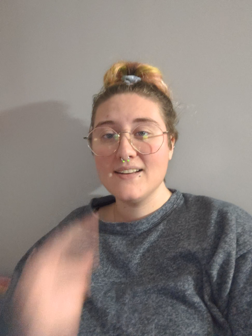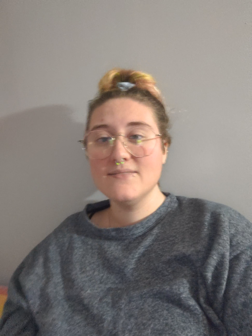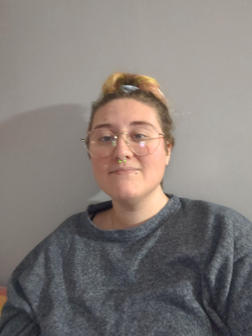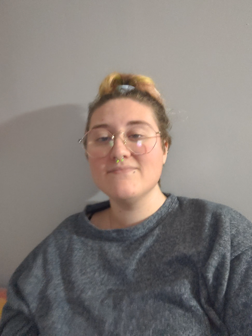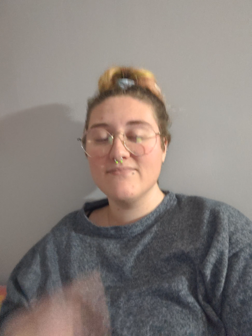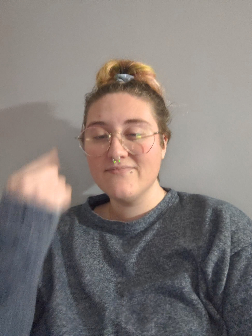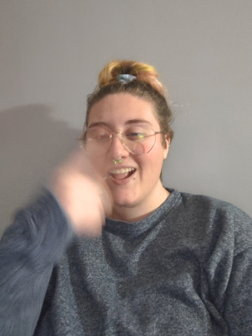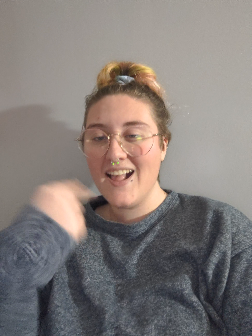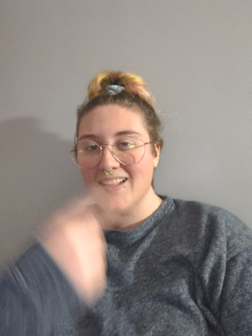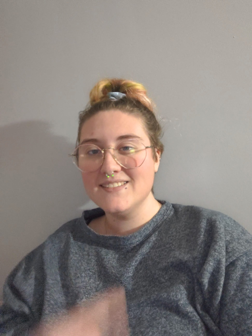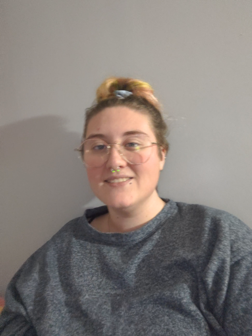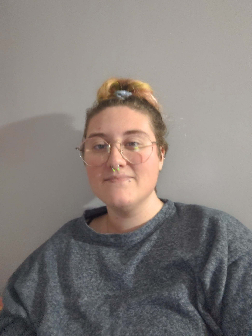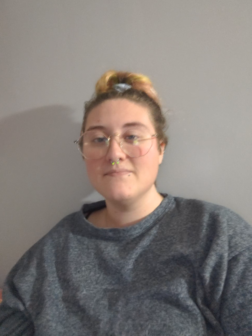face